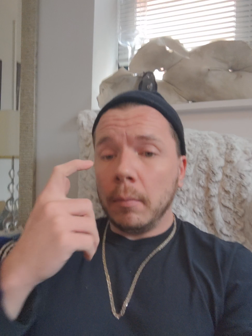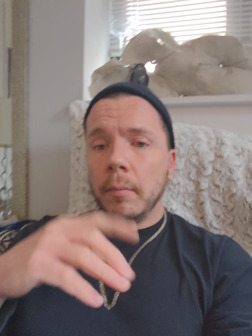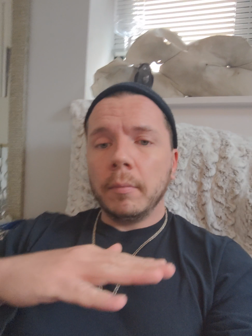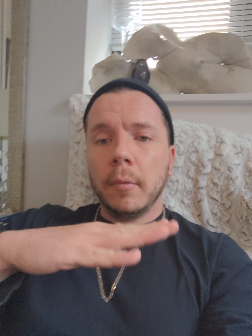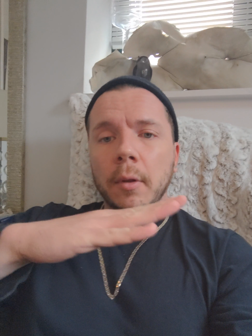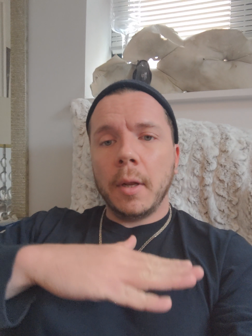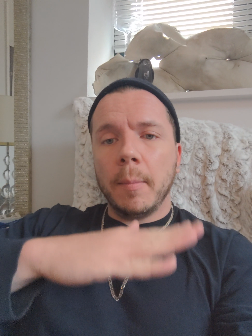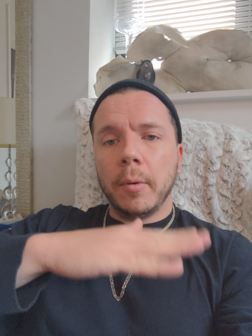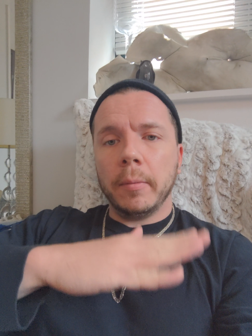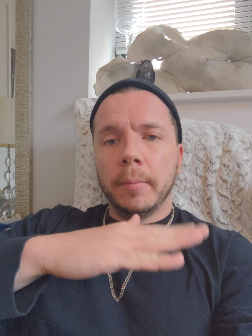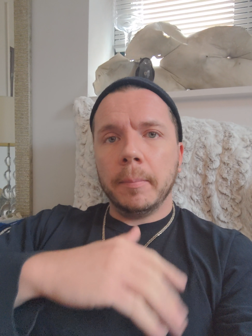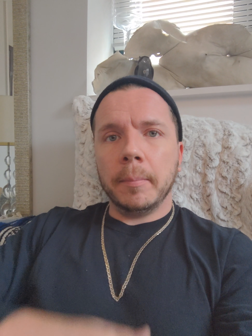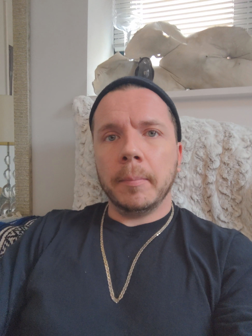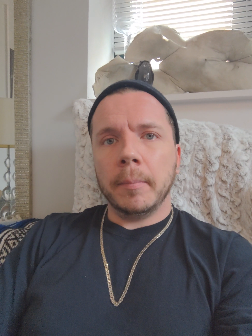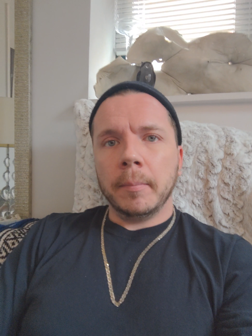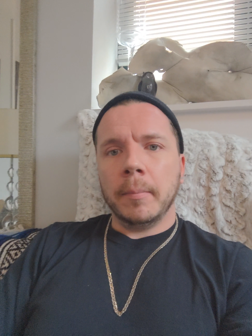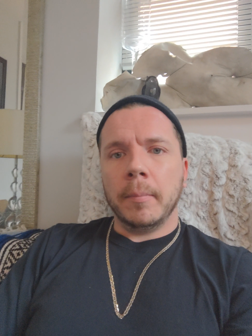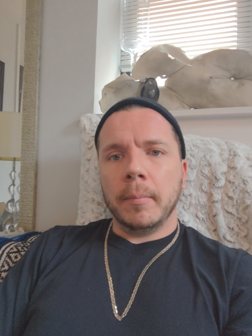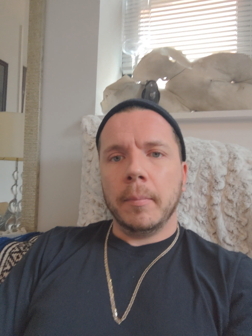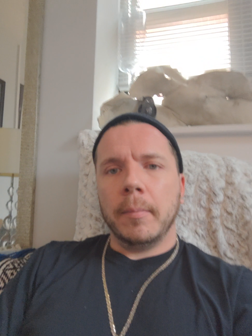table